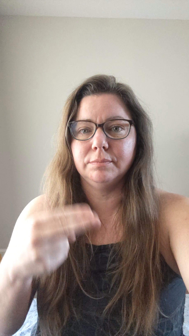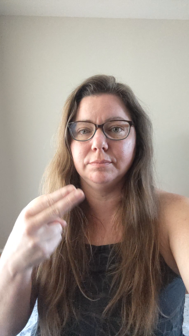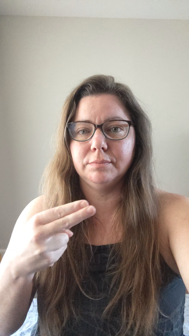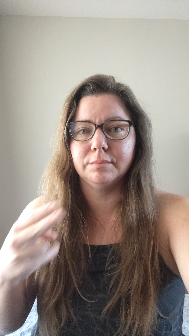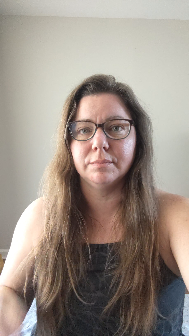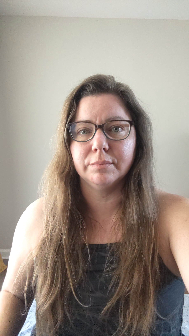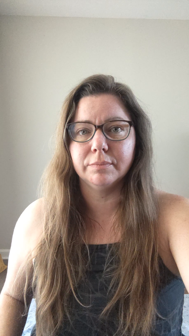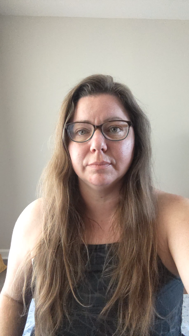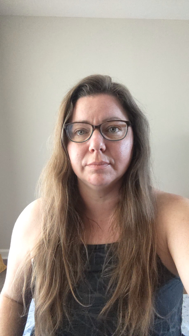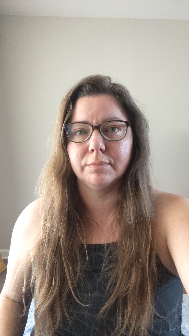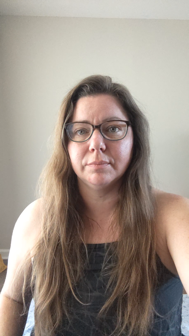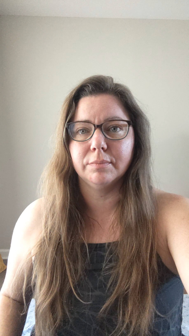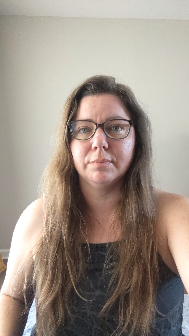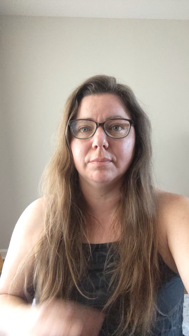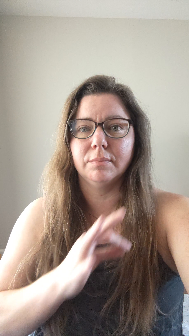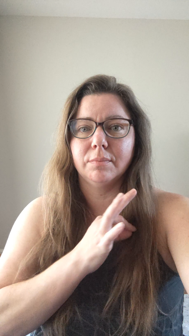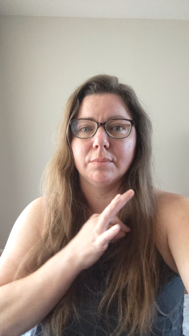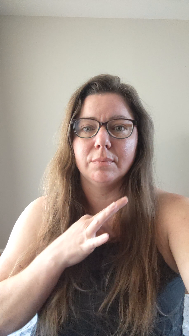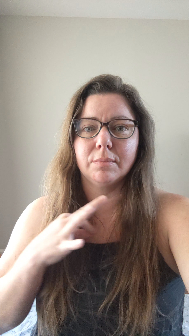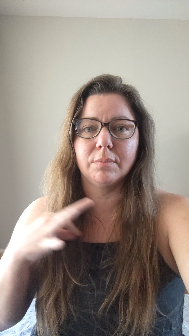beads